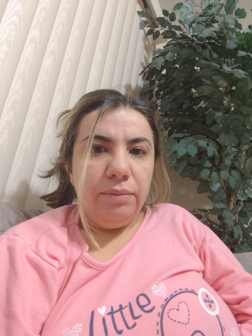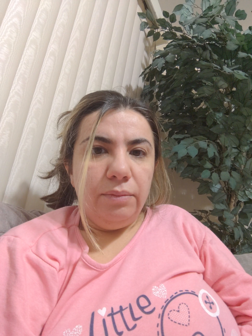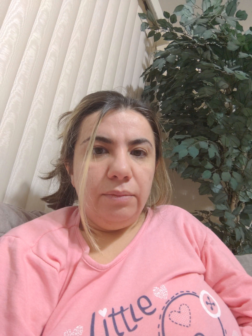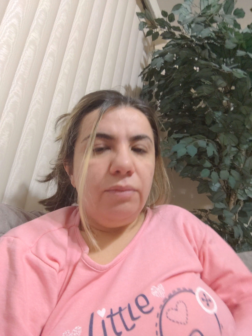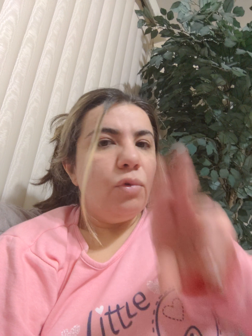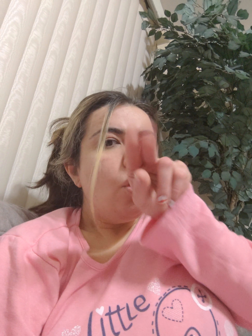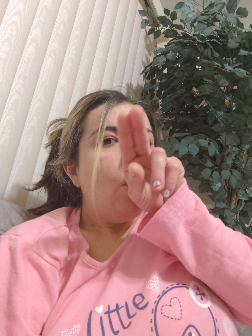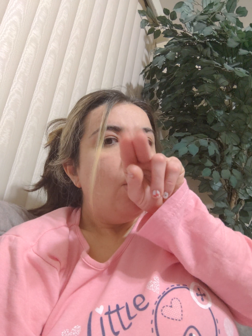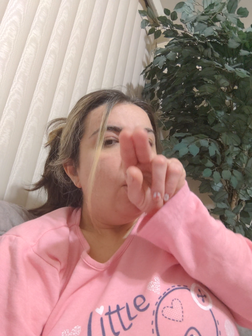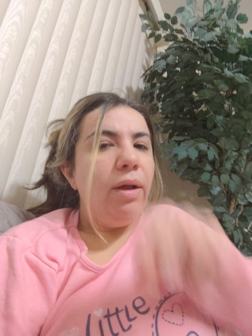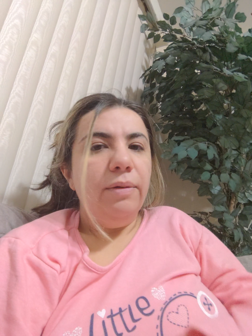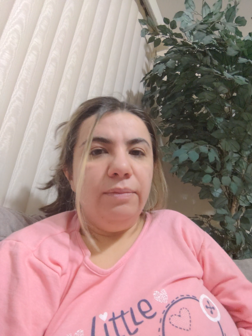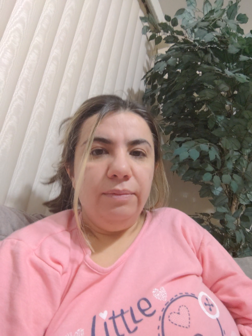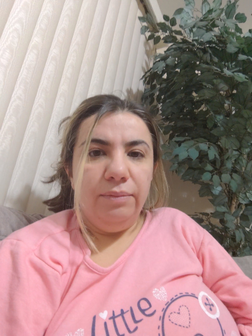tongue